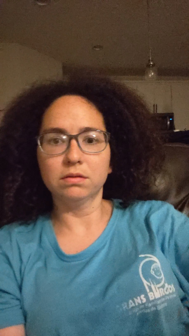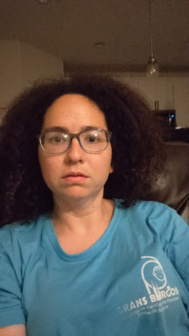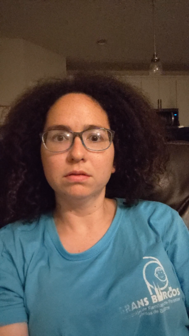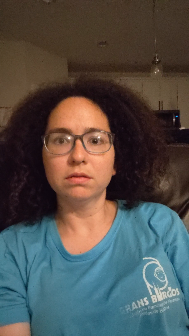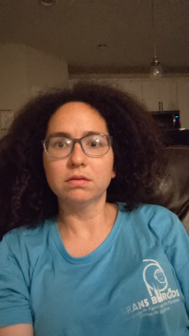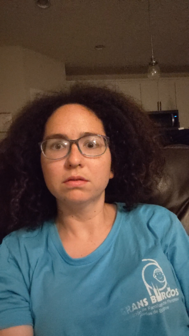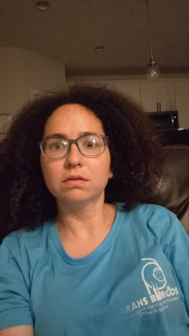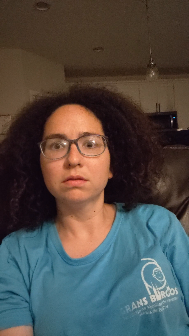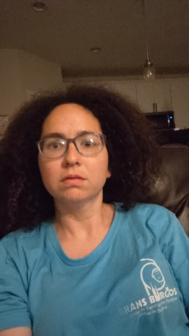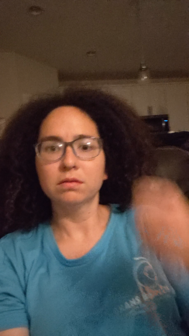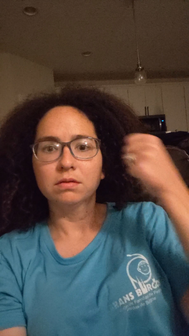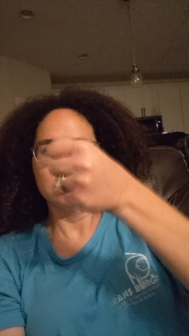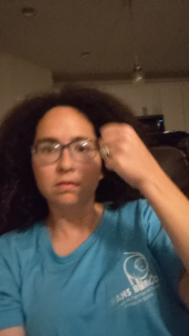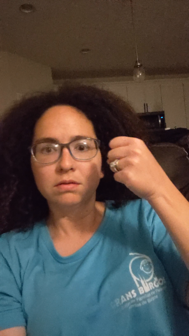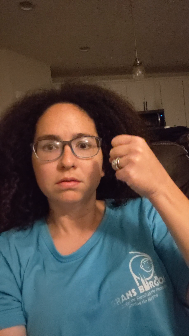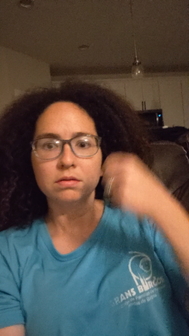hit